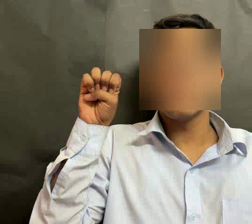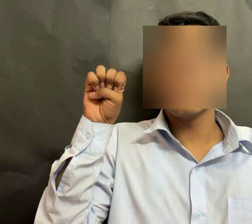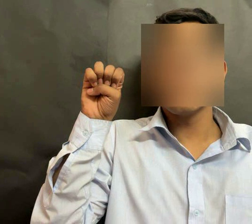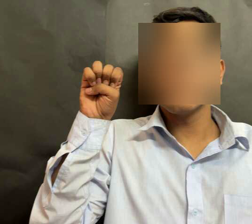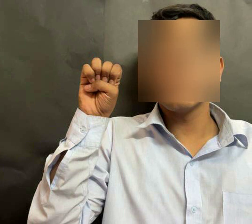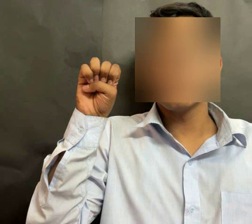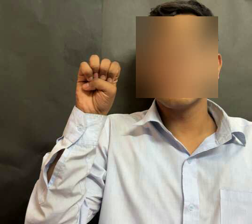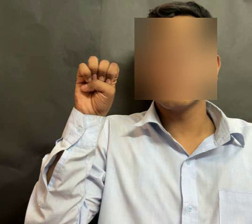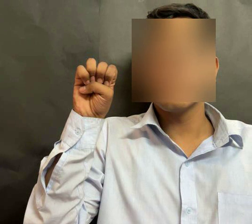E